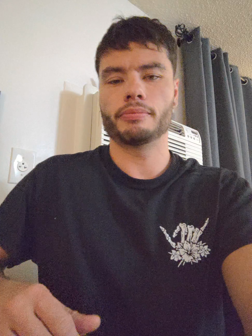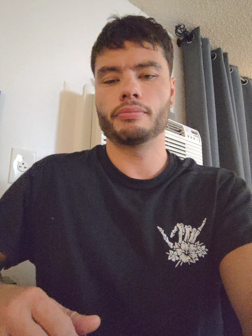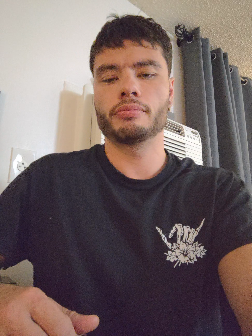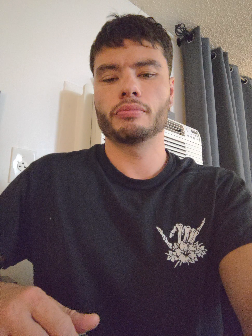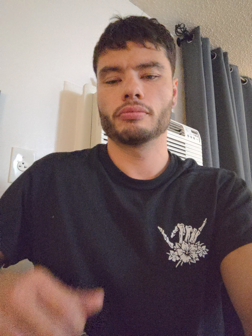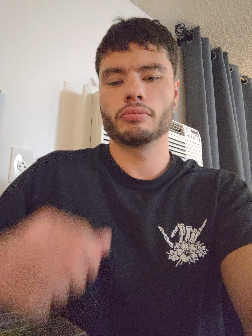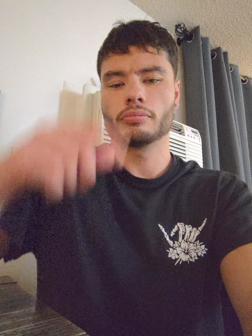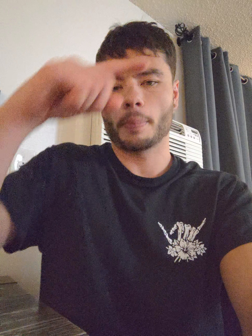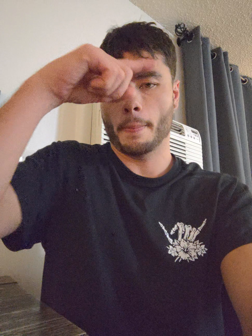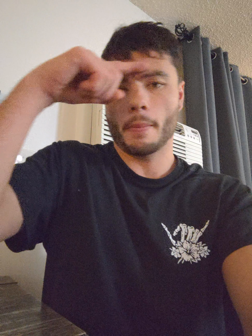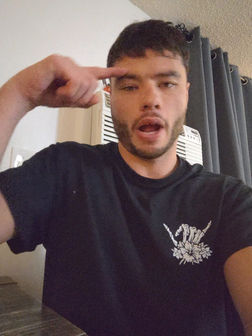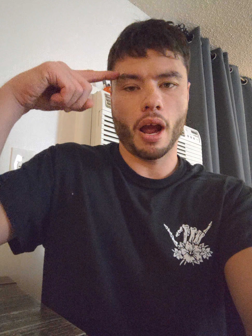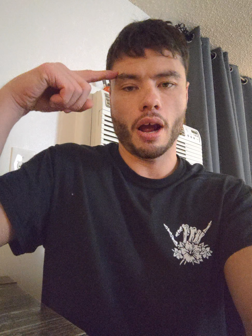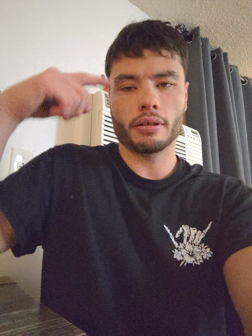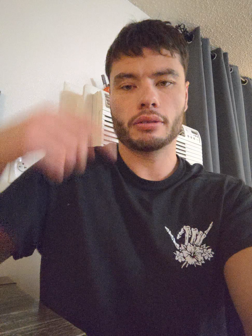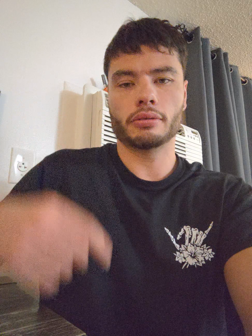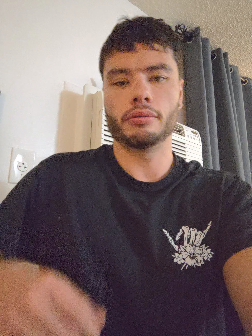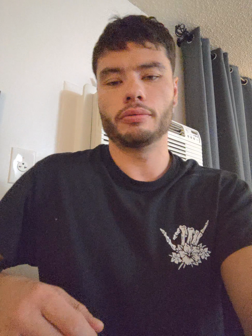black